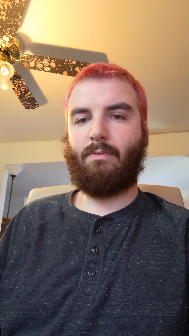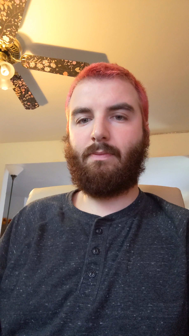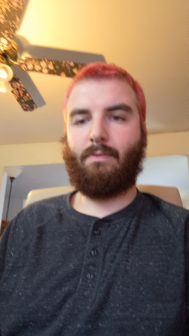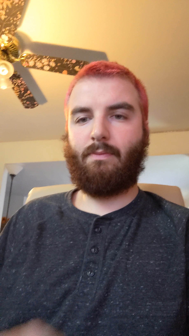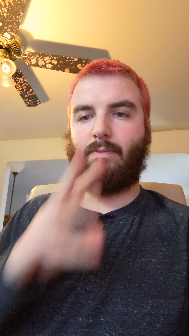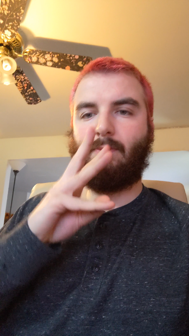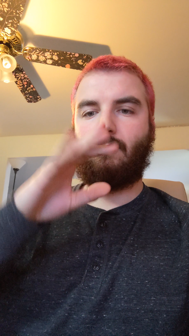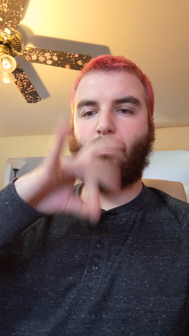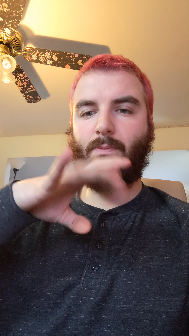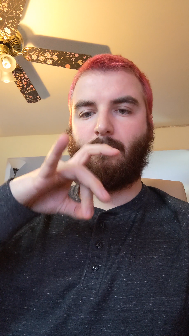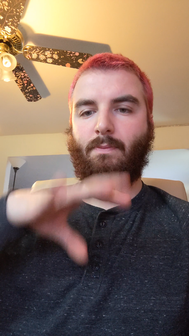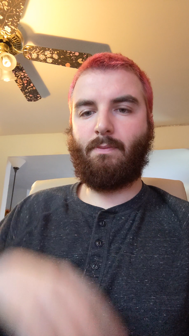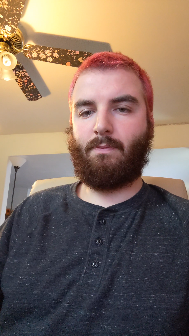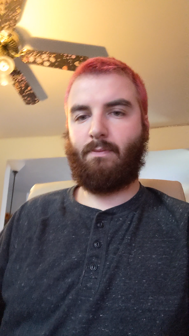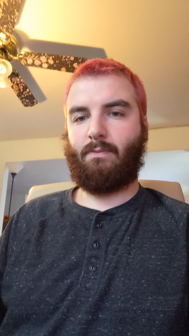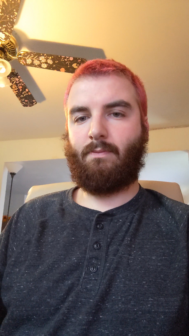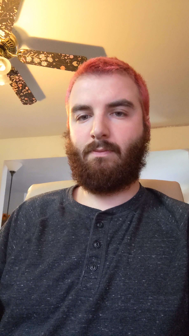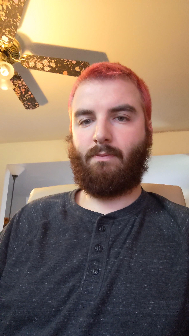melon